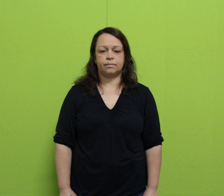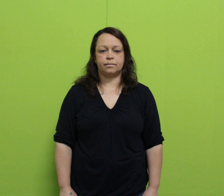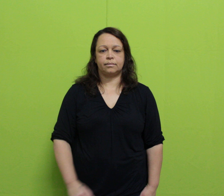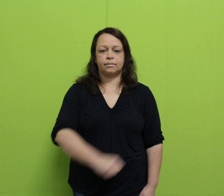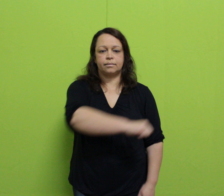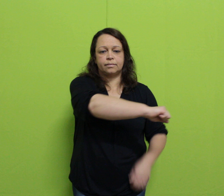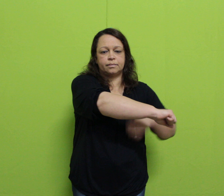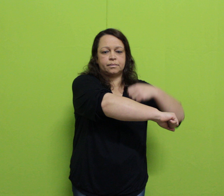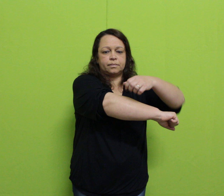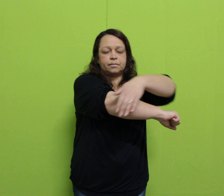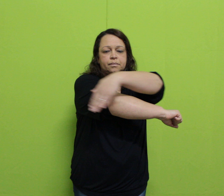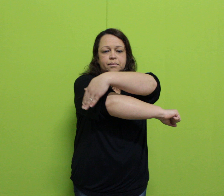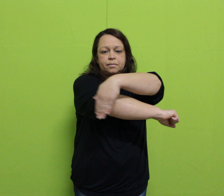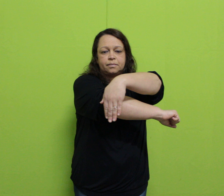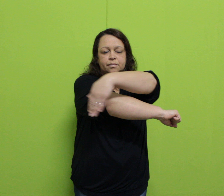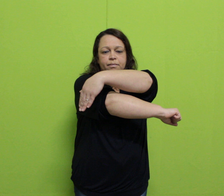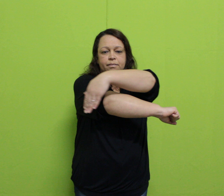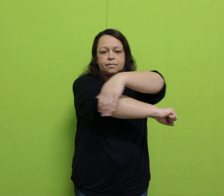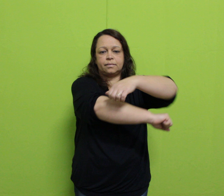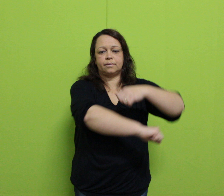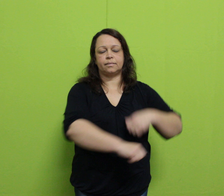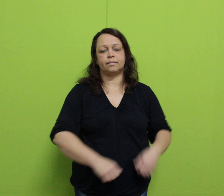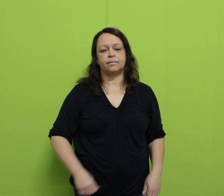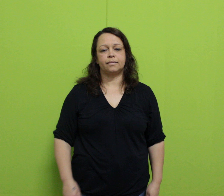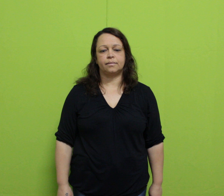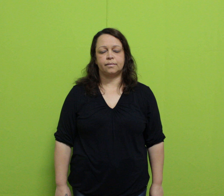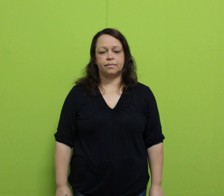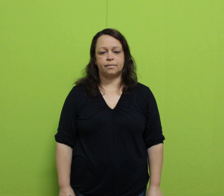esquina